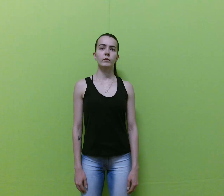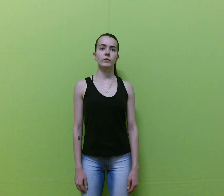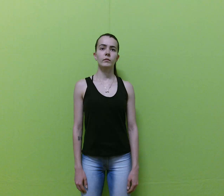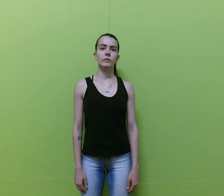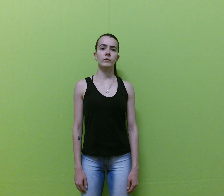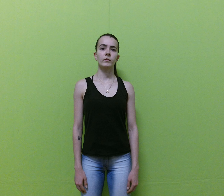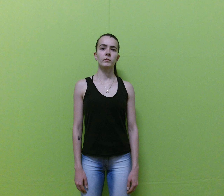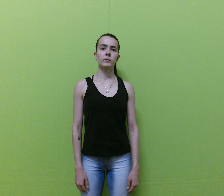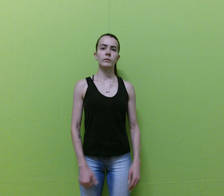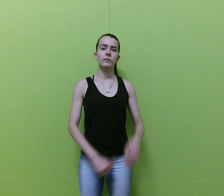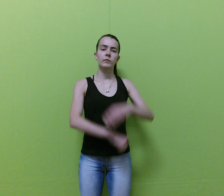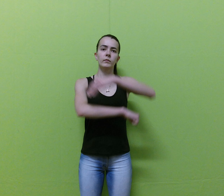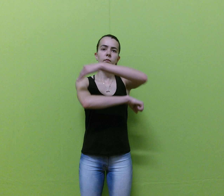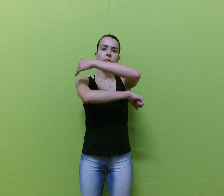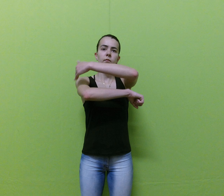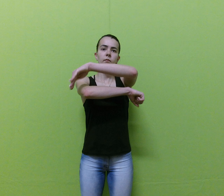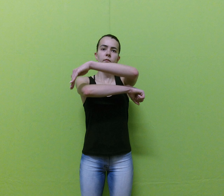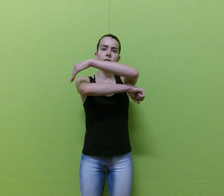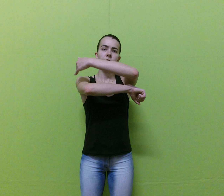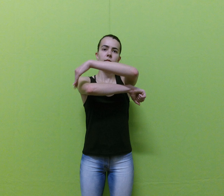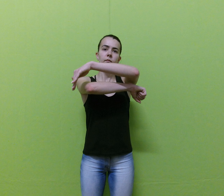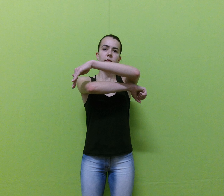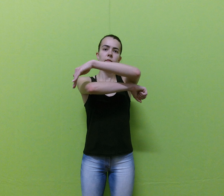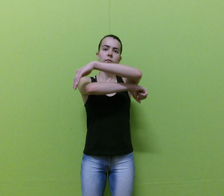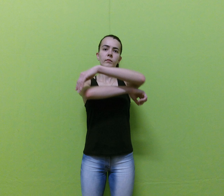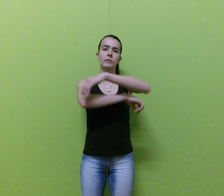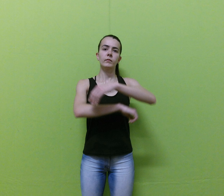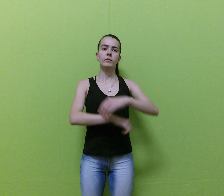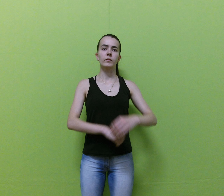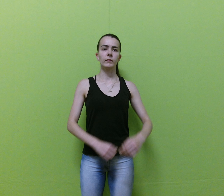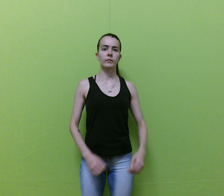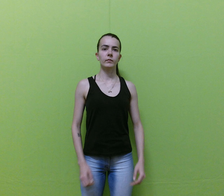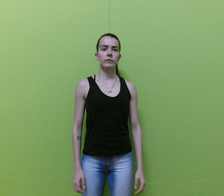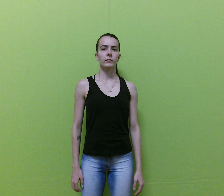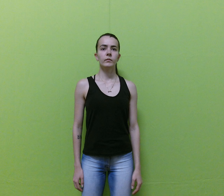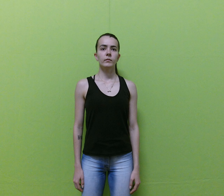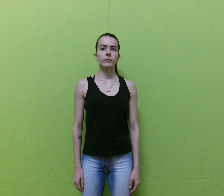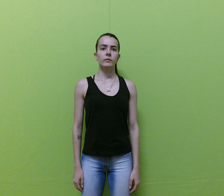esquina